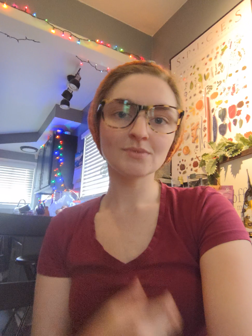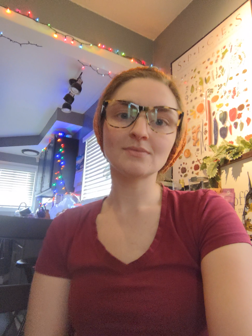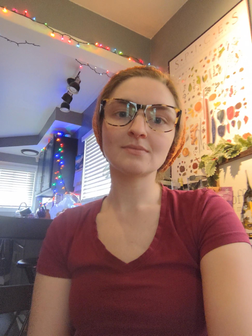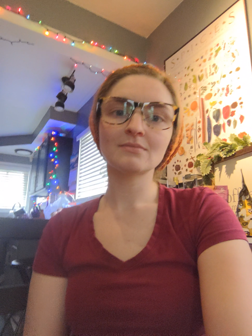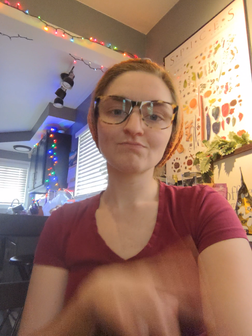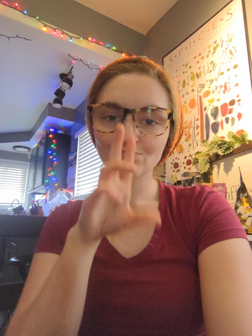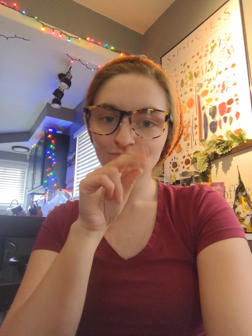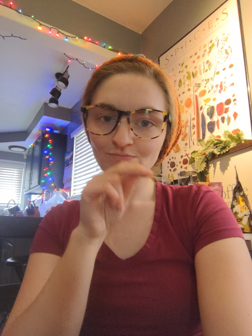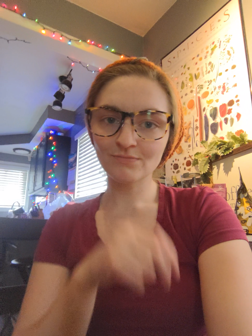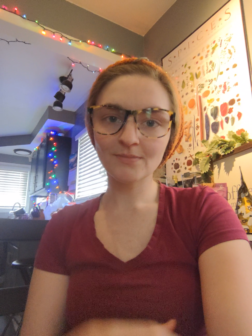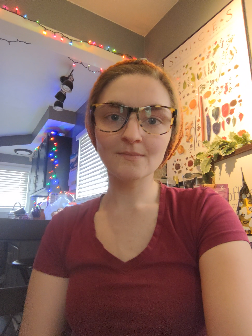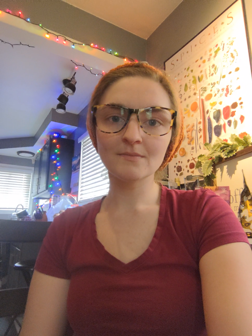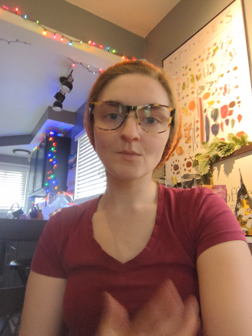goose